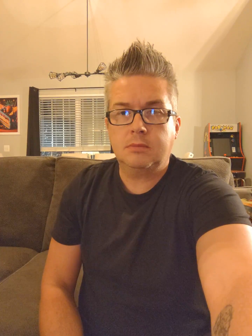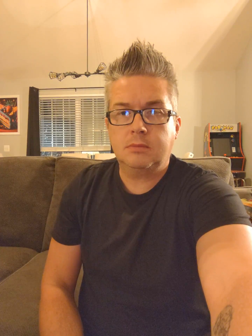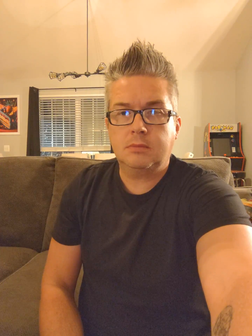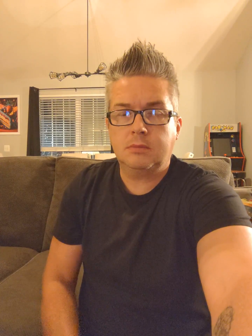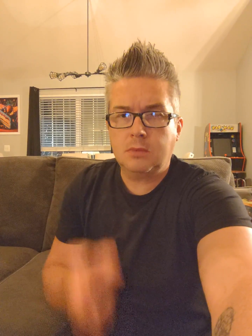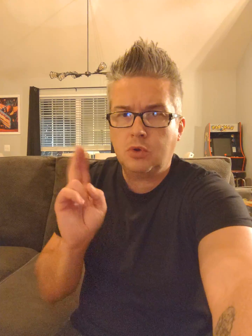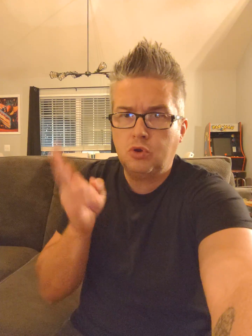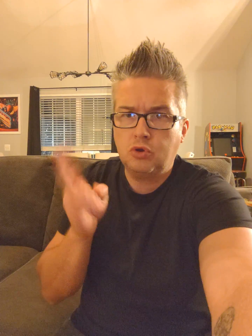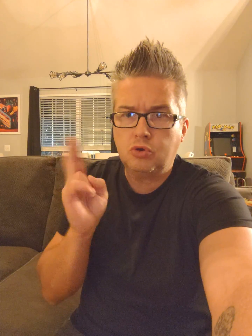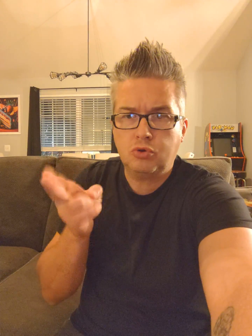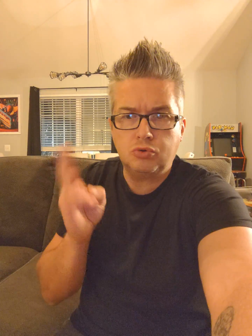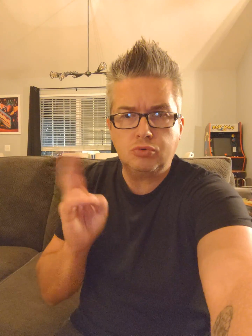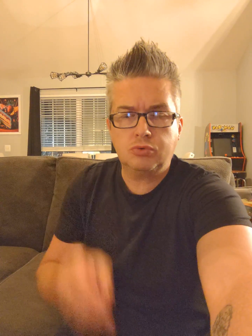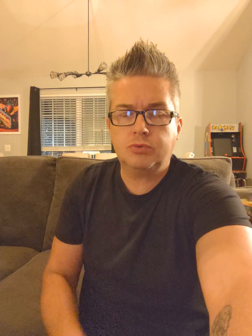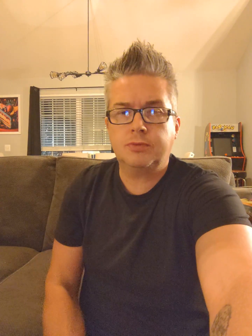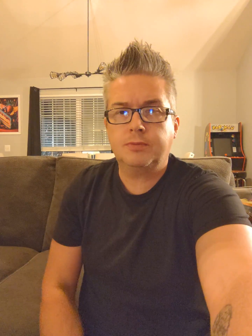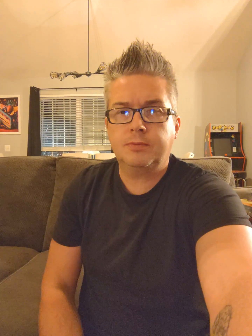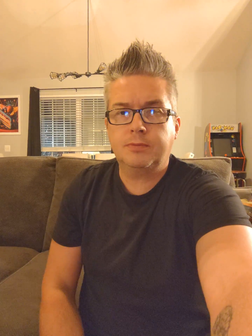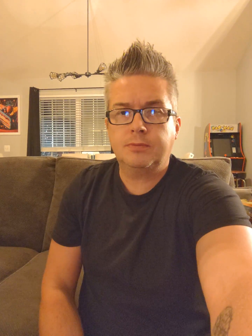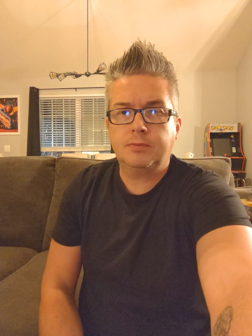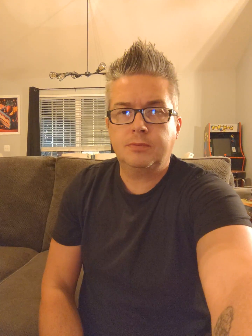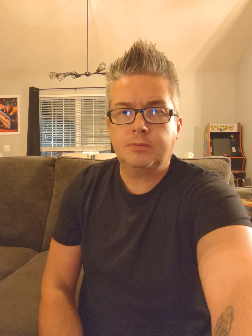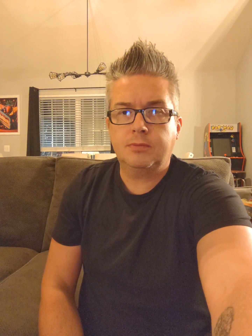hurry